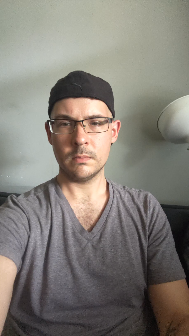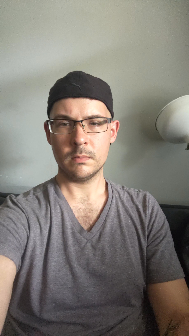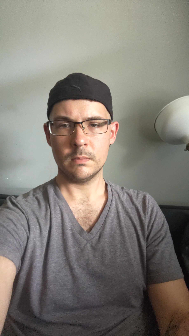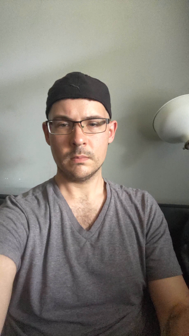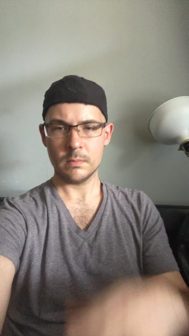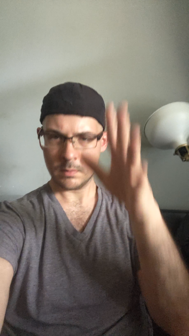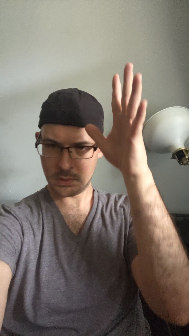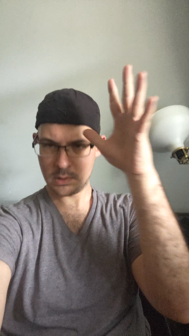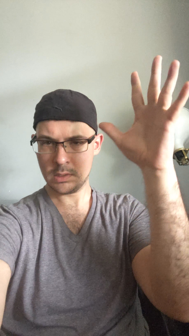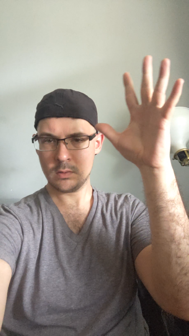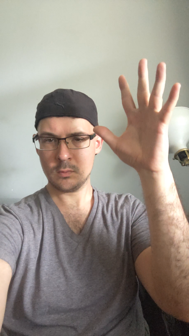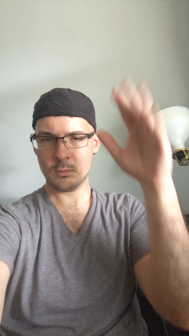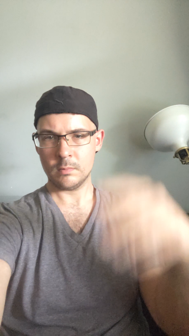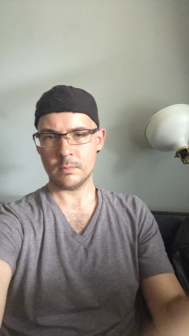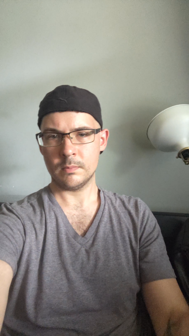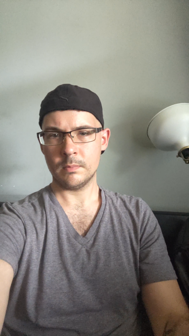deer